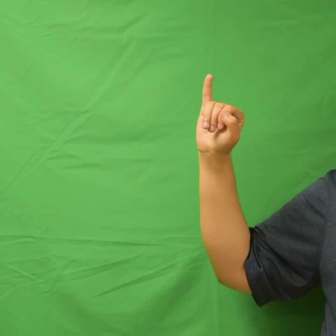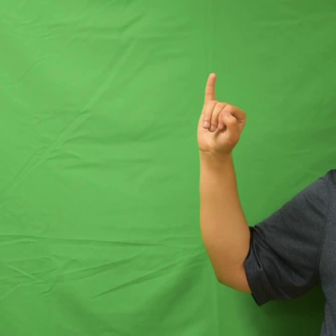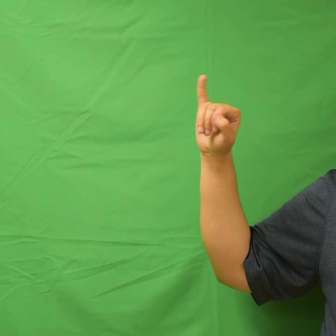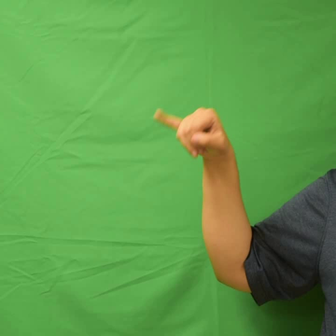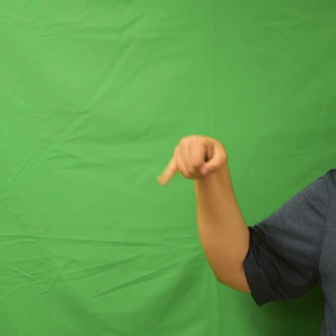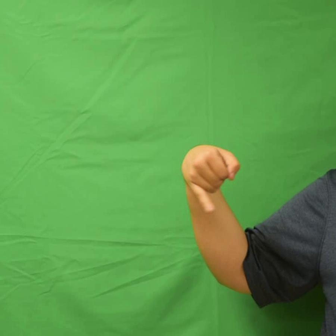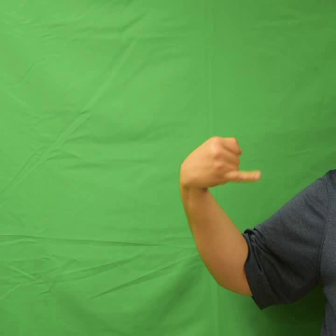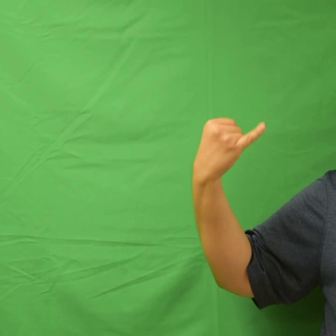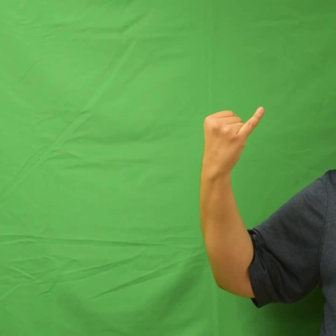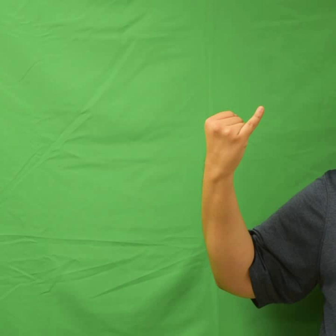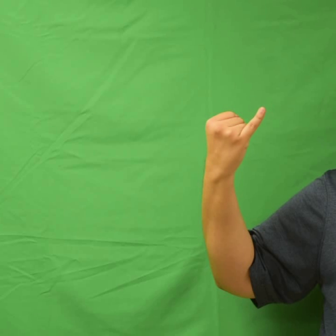J